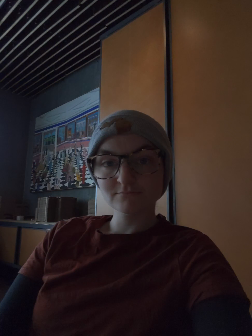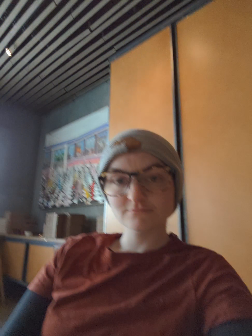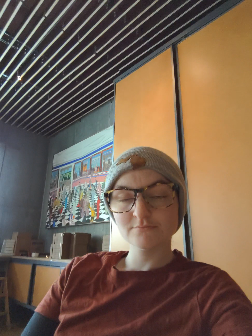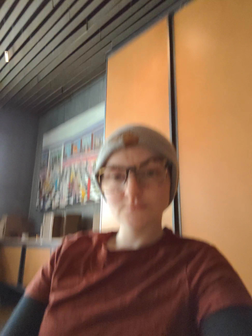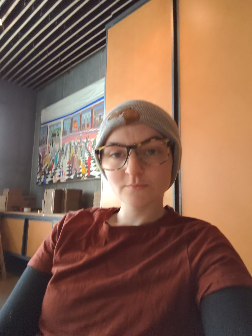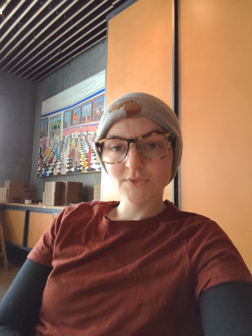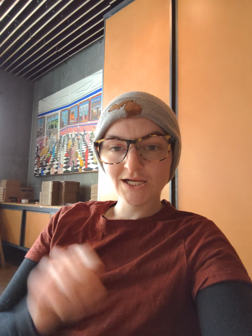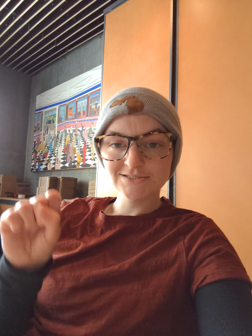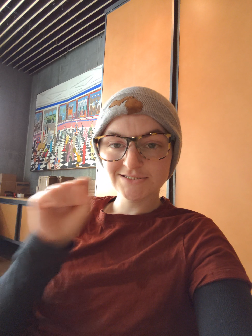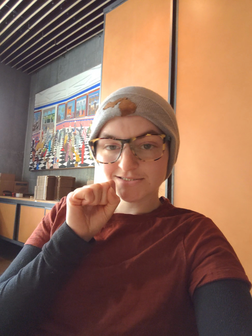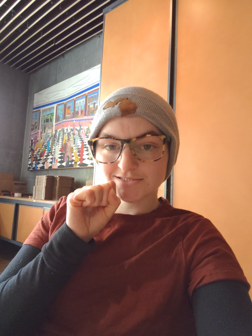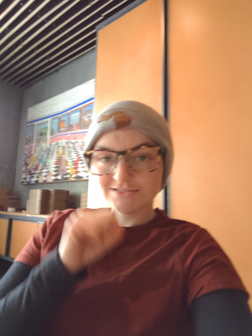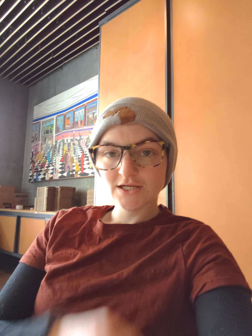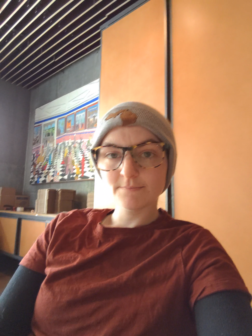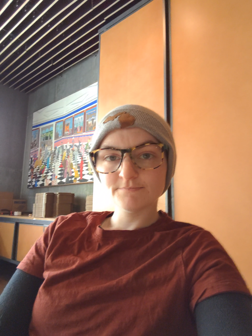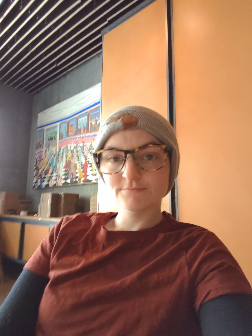carrot